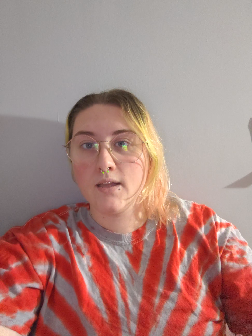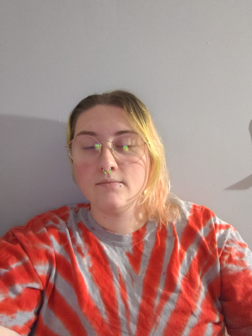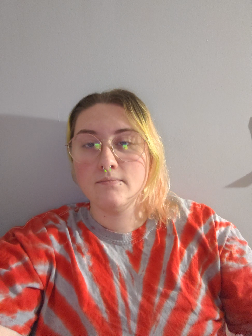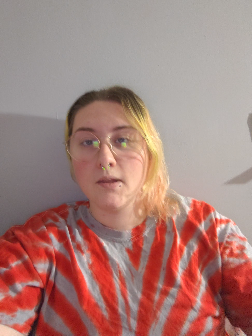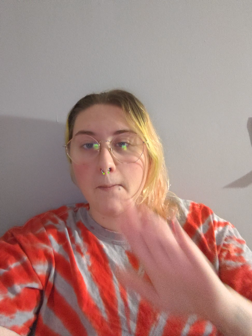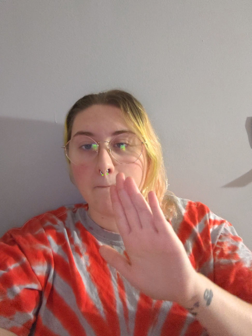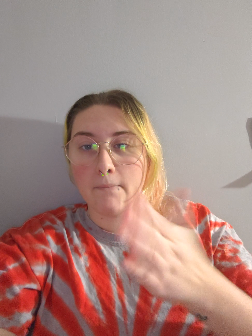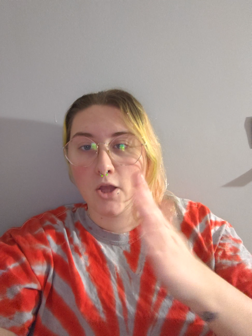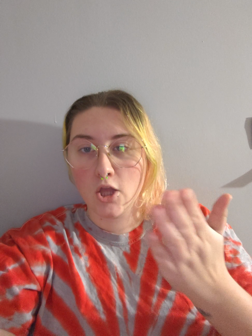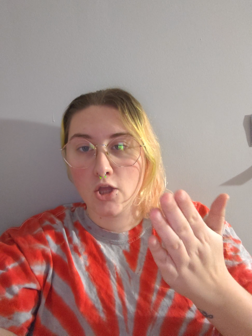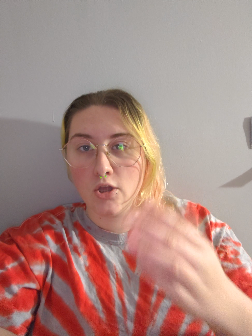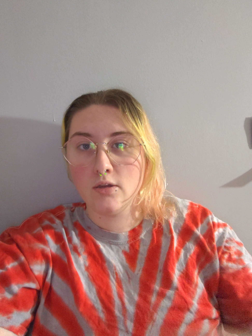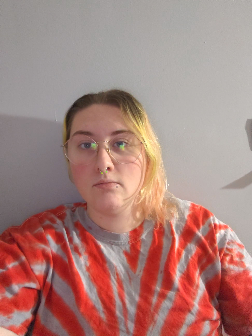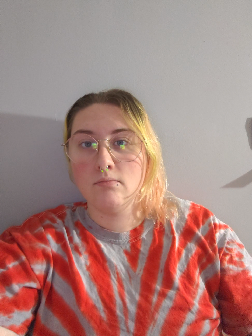book